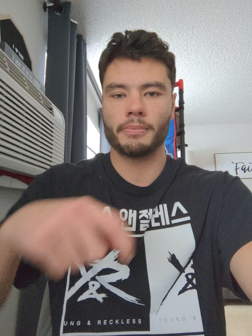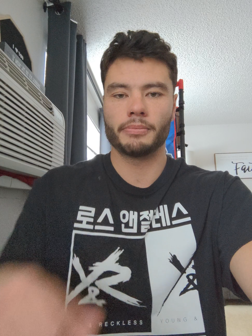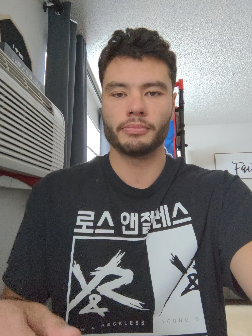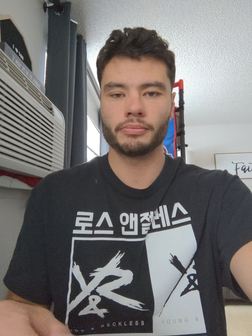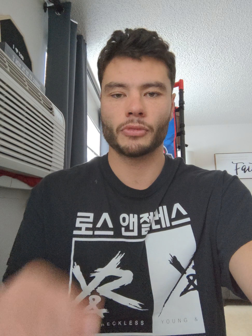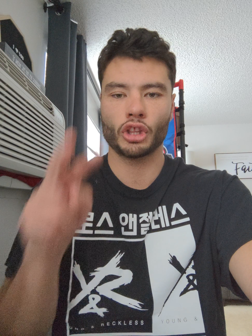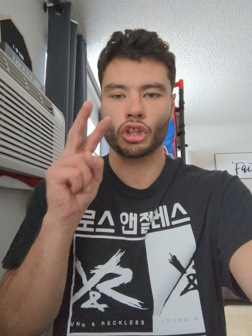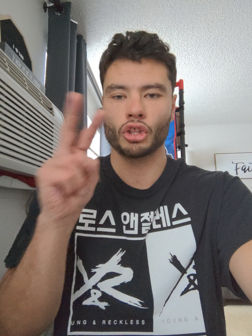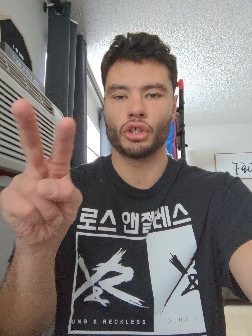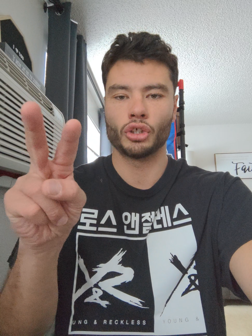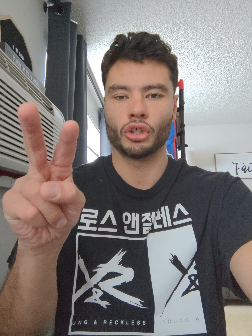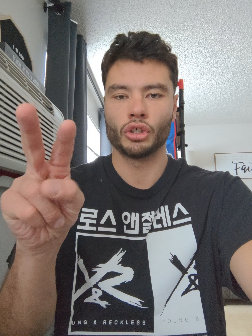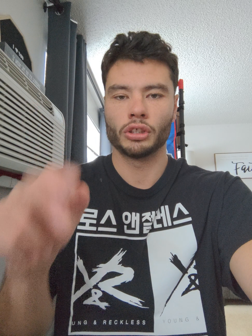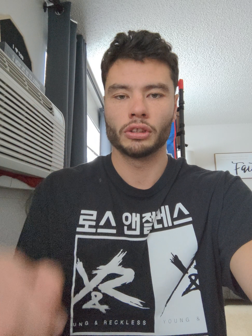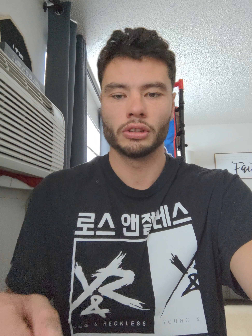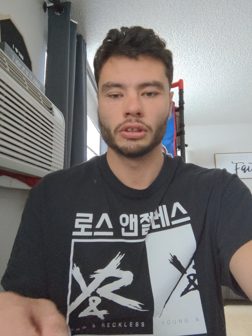look